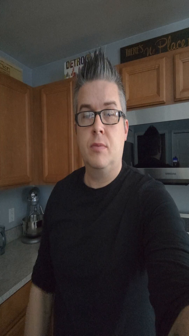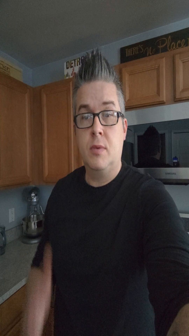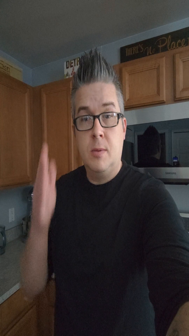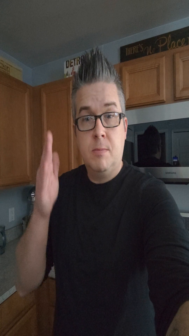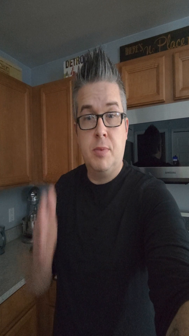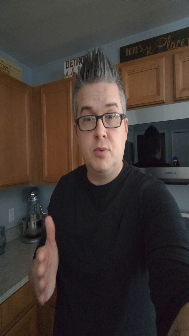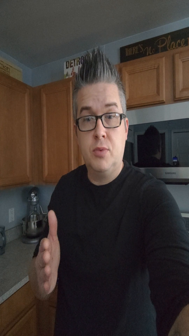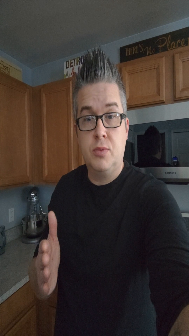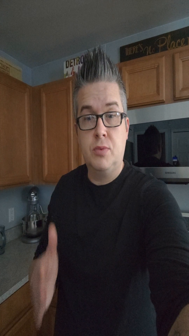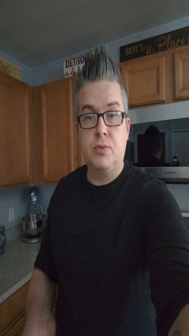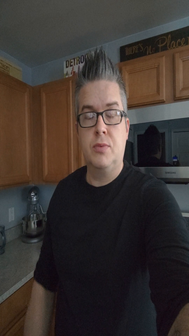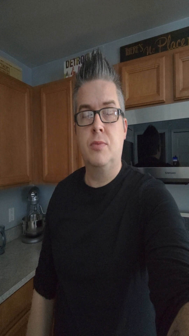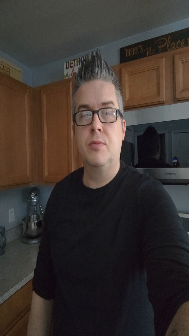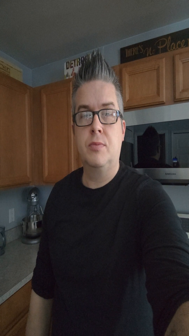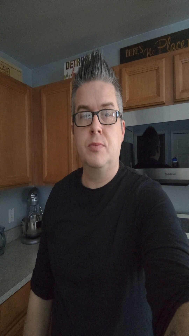person